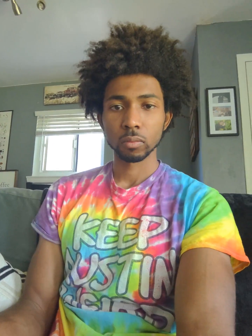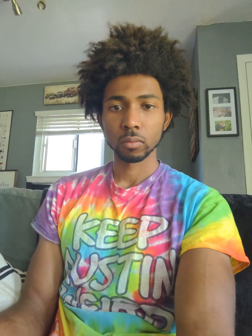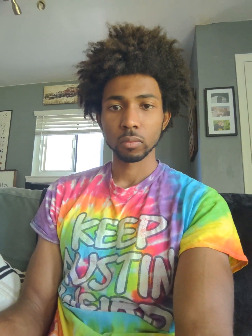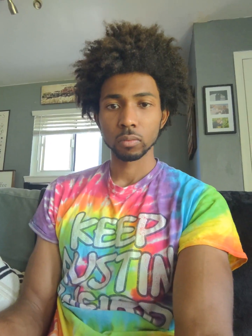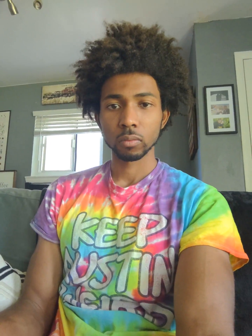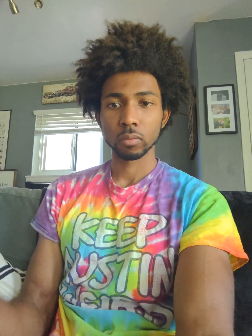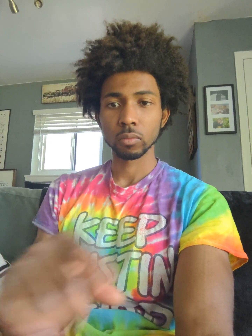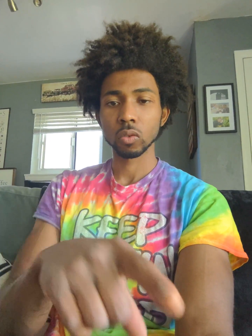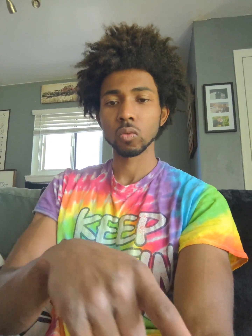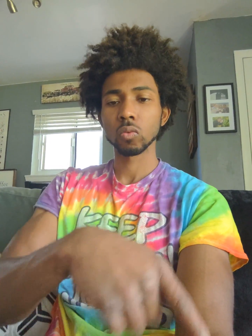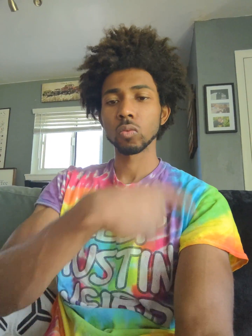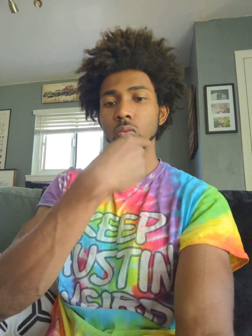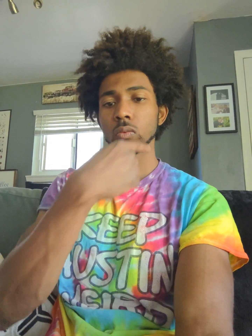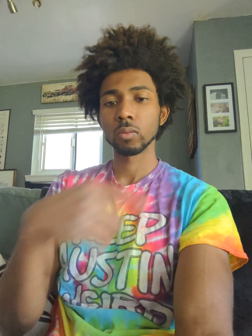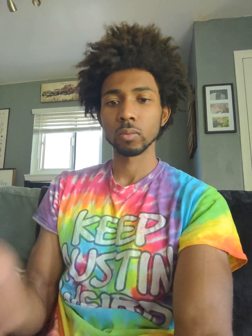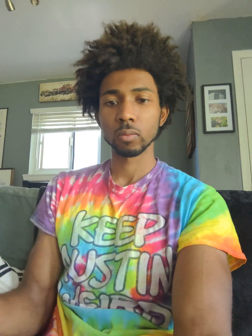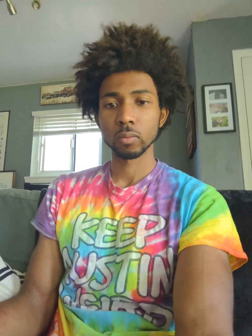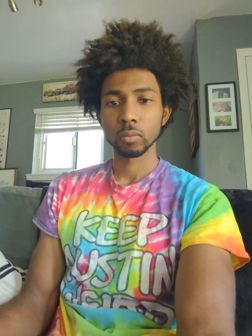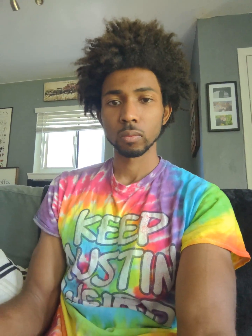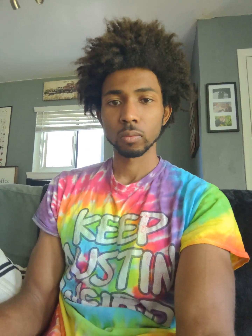long